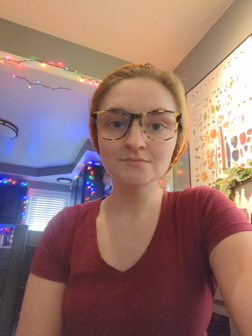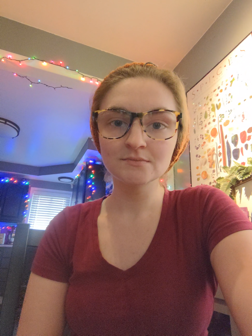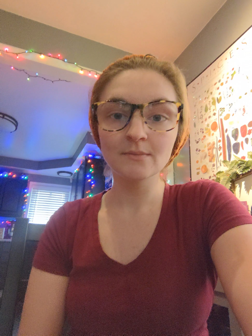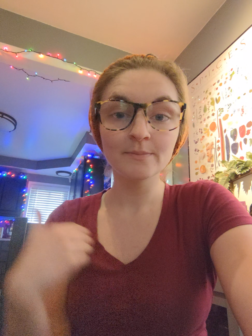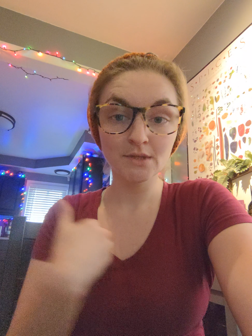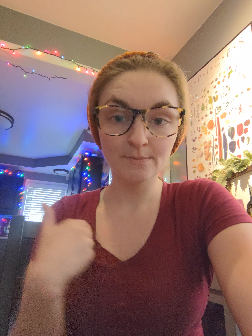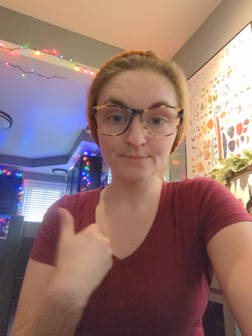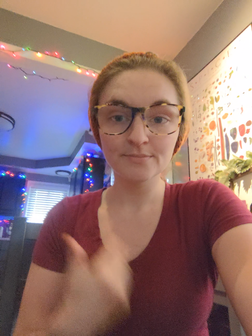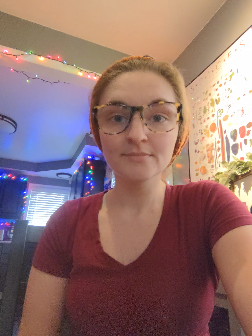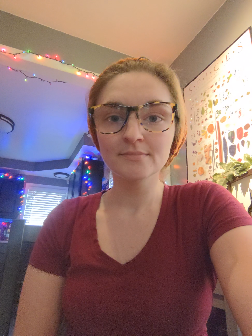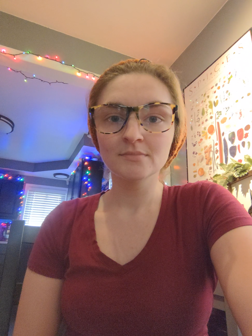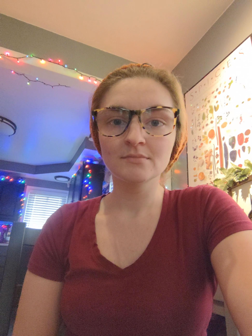animal